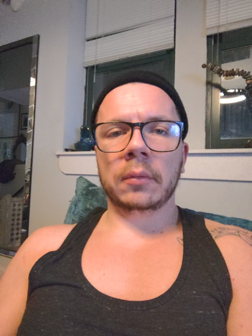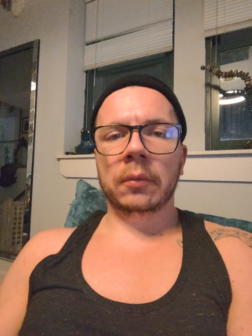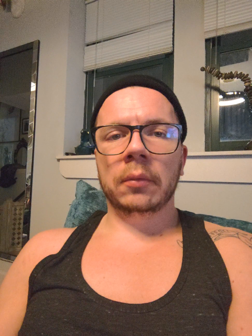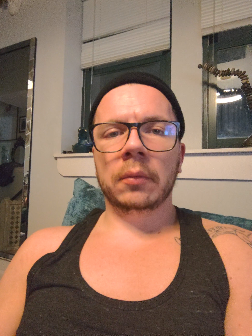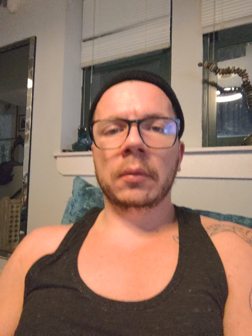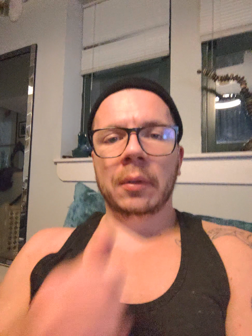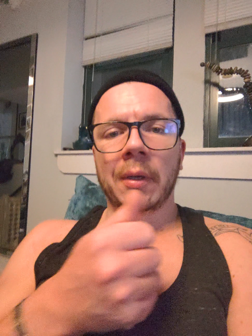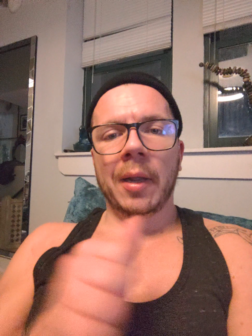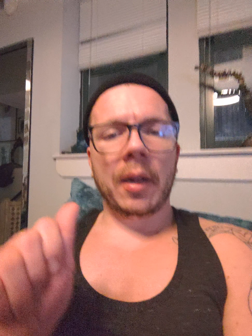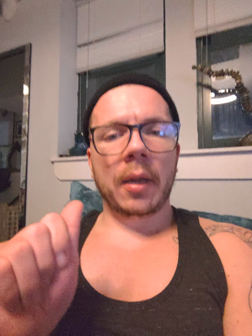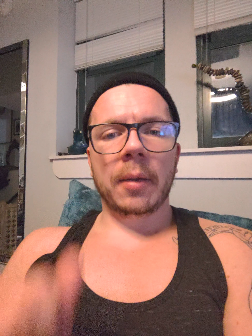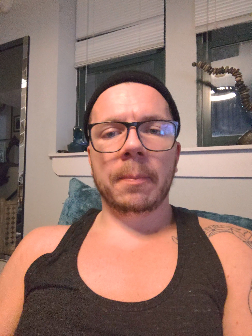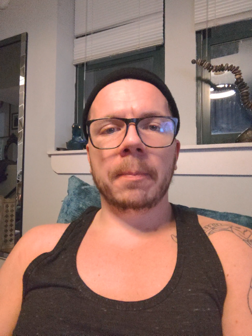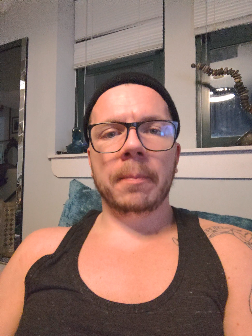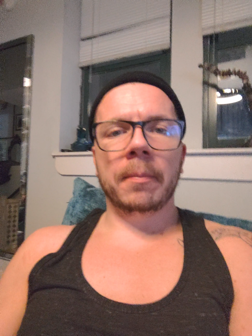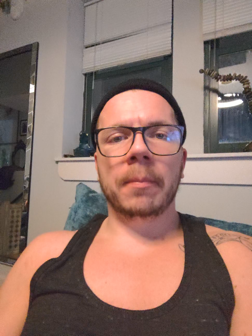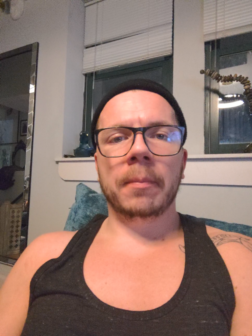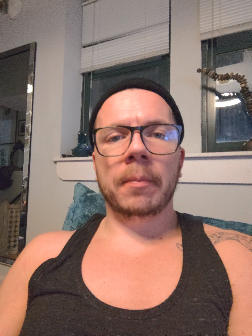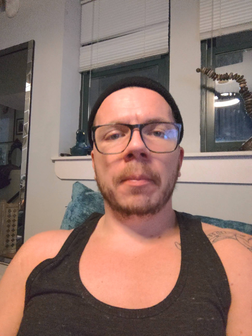any